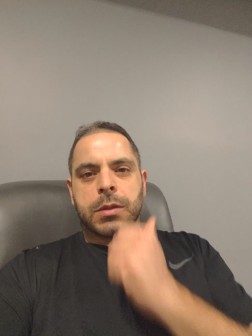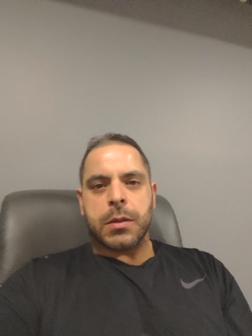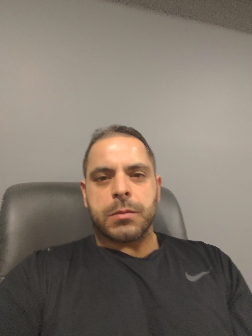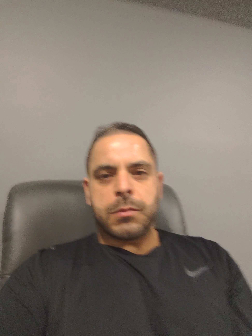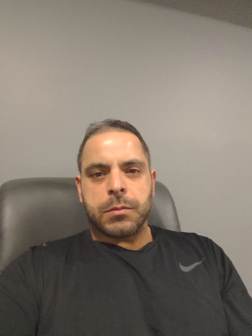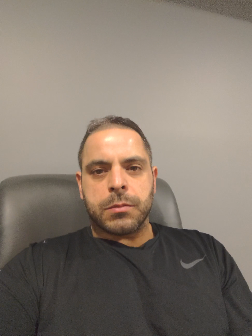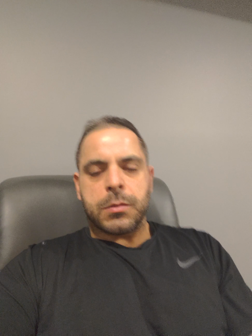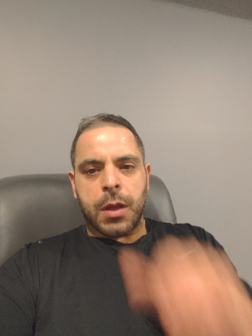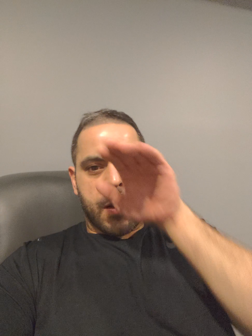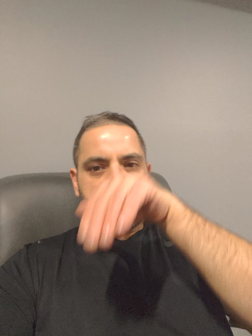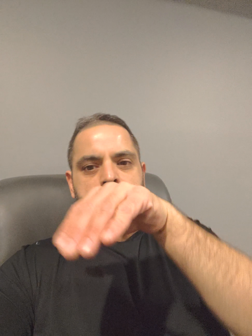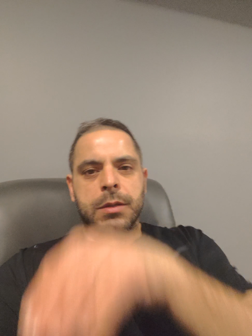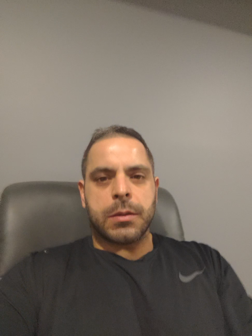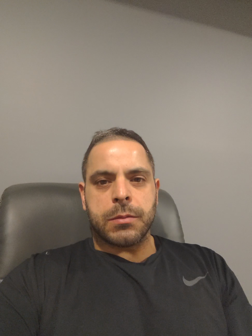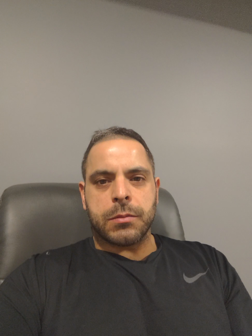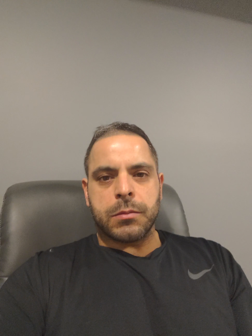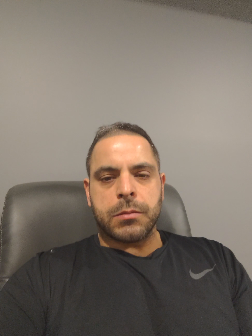elephant